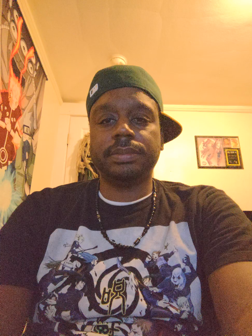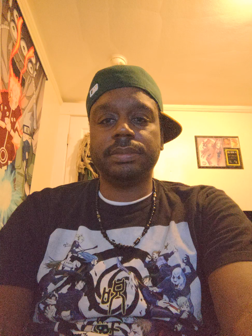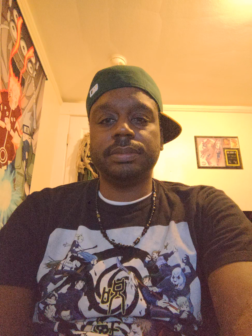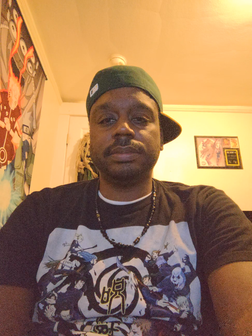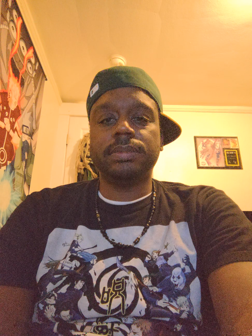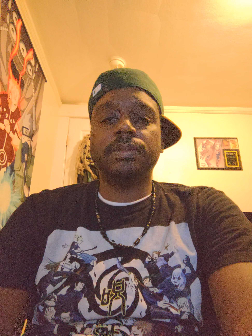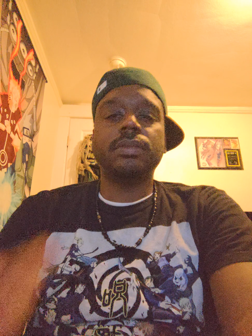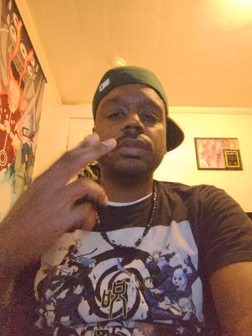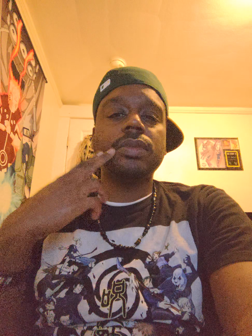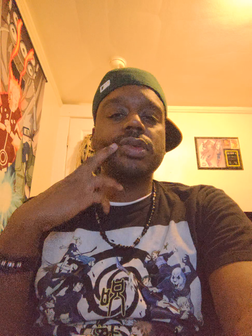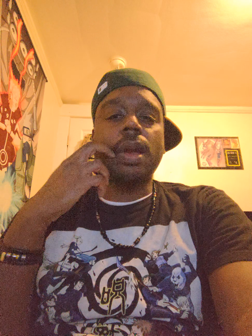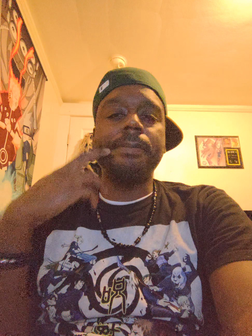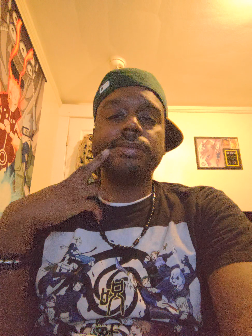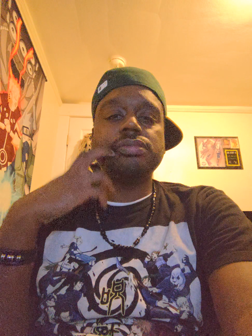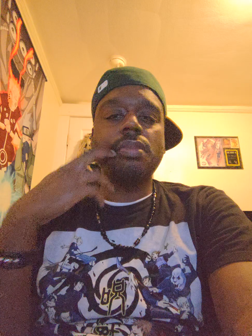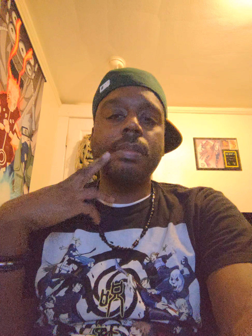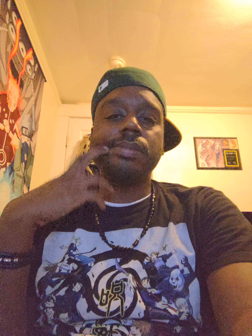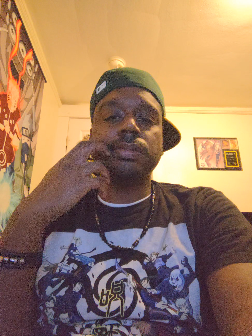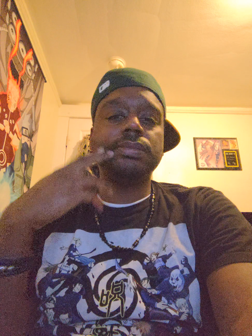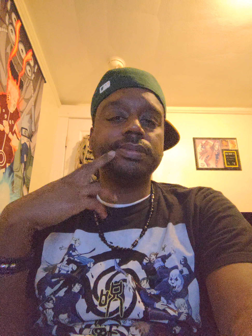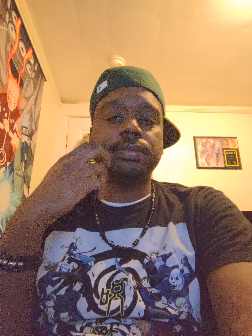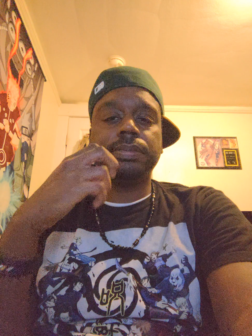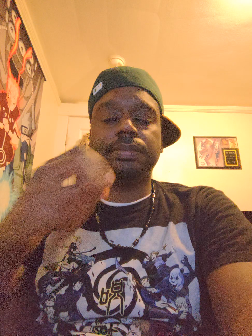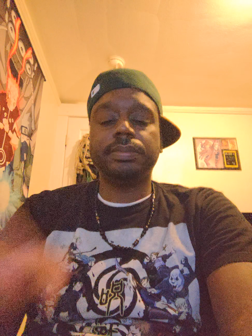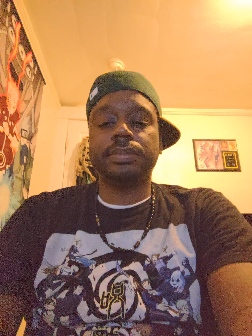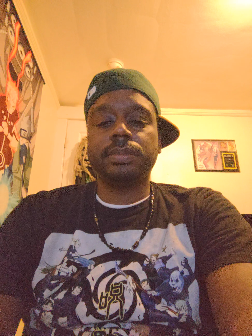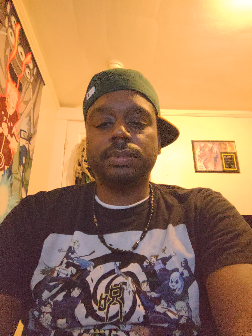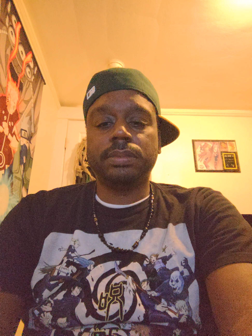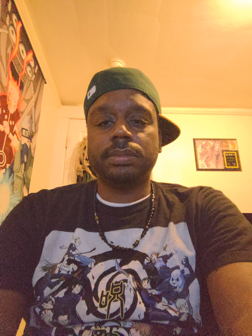gum